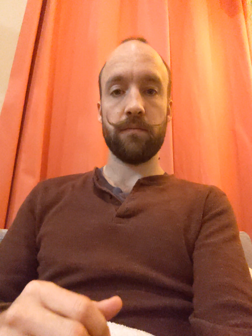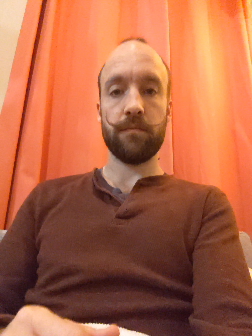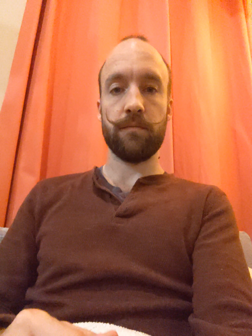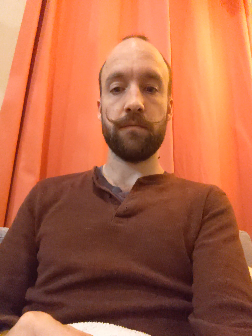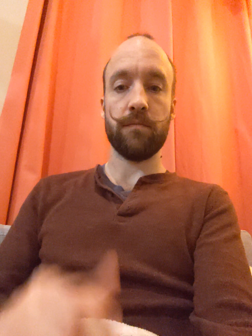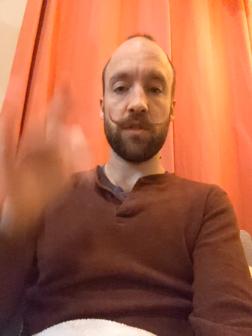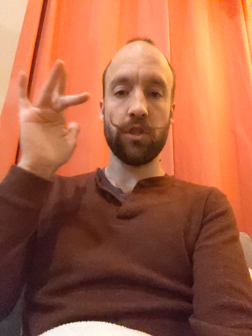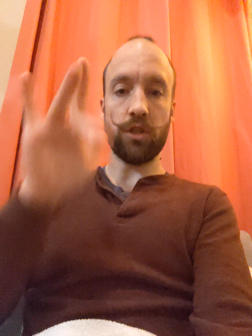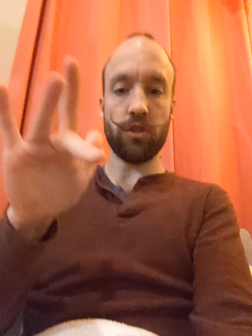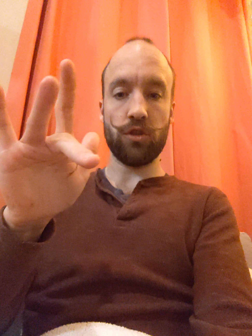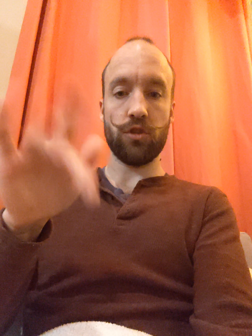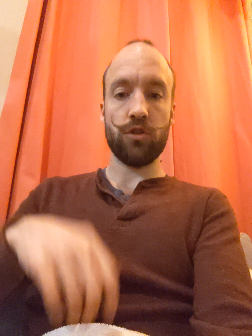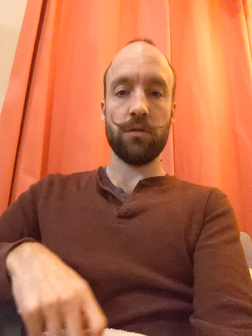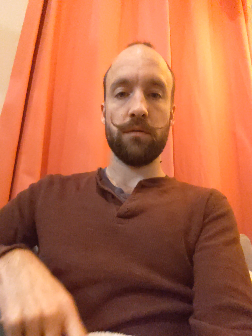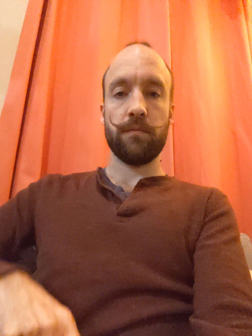touch